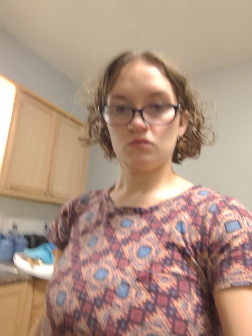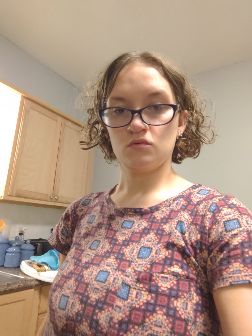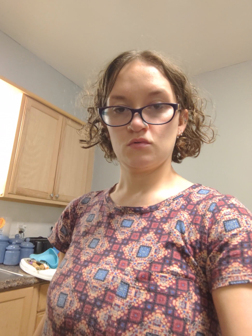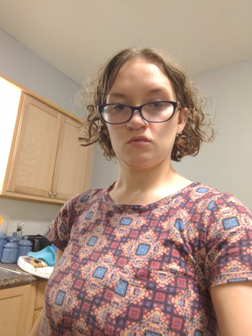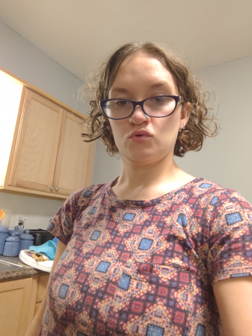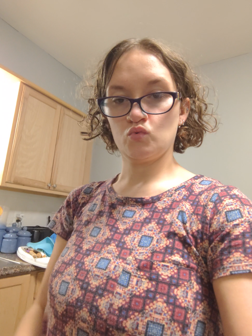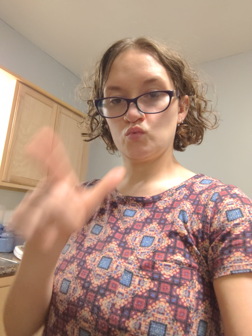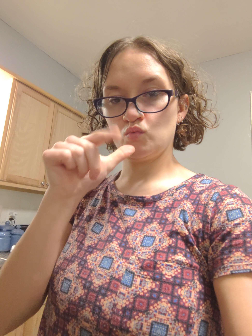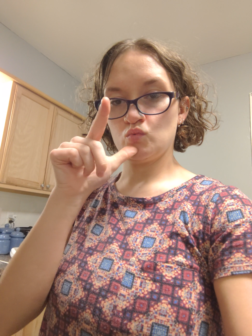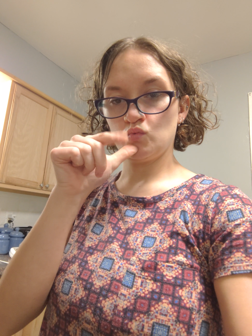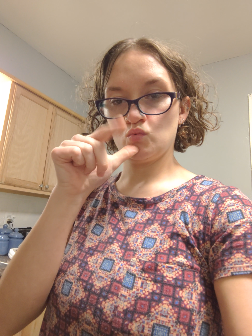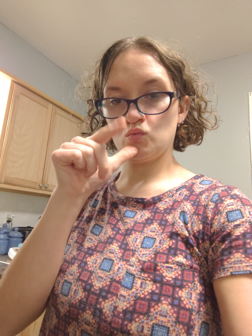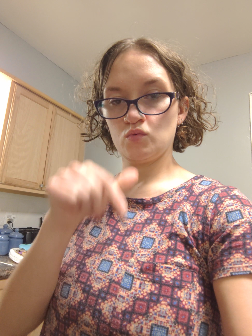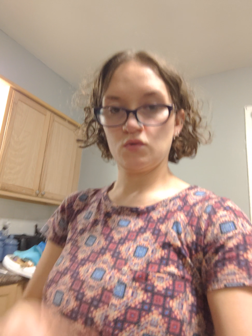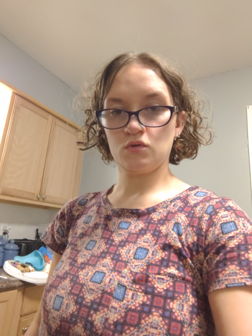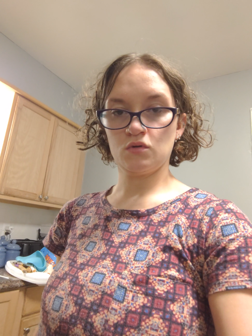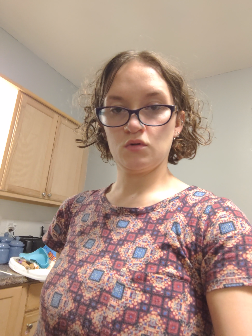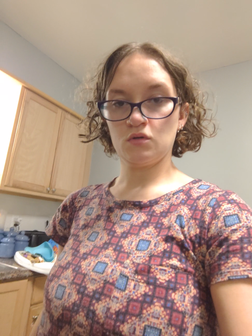who